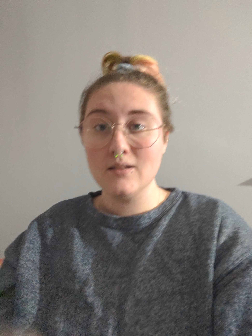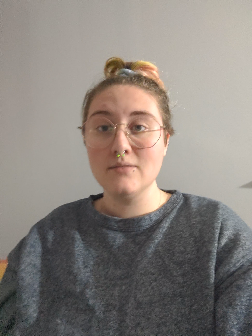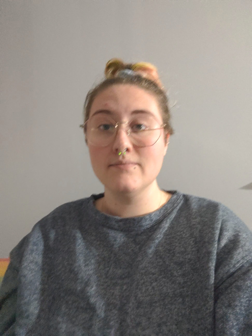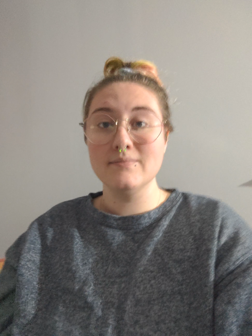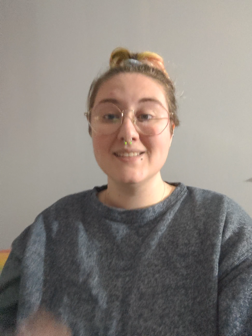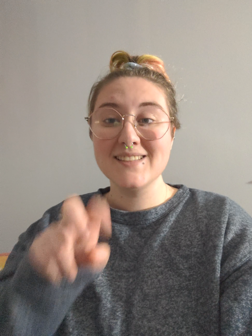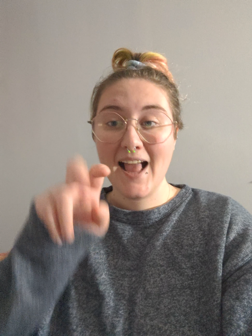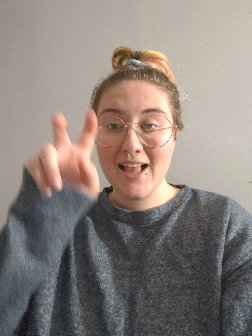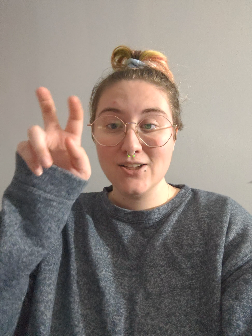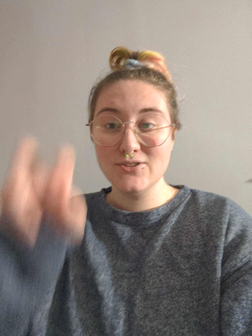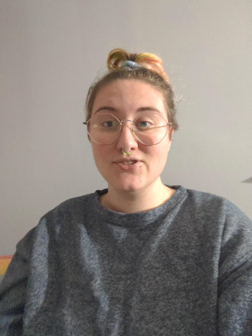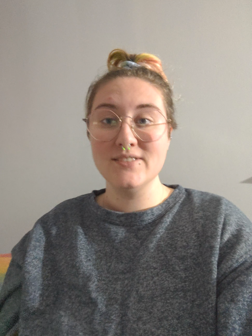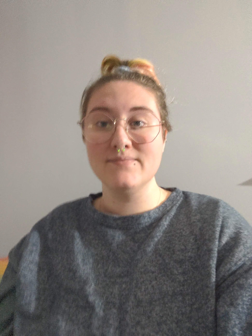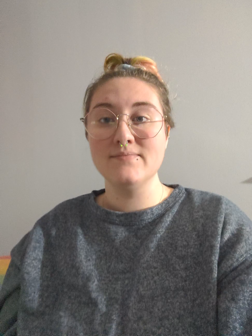stairs